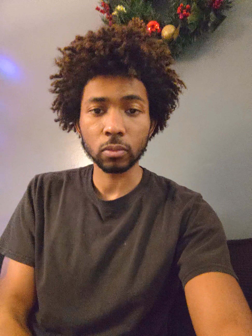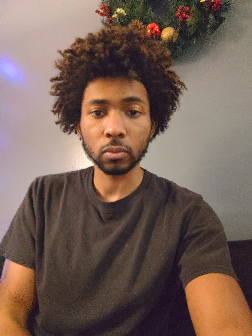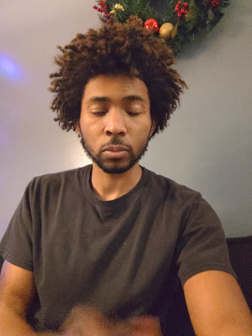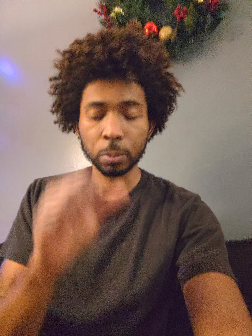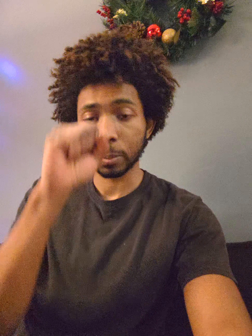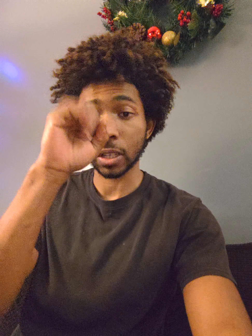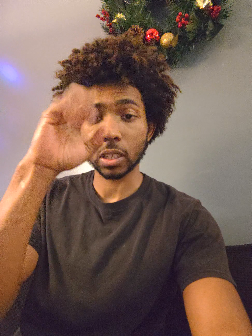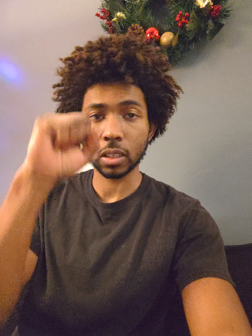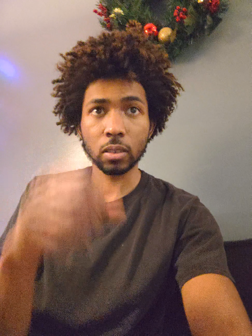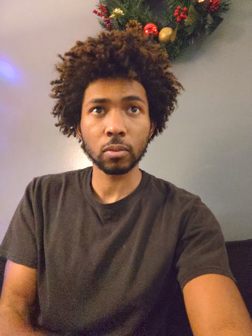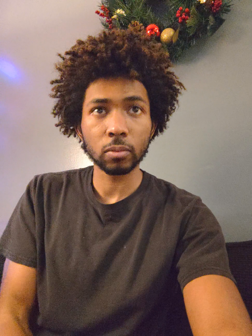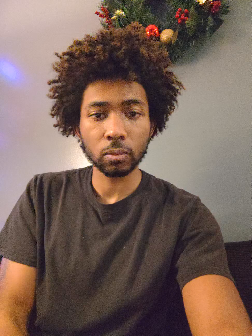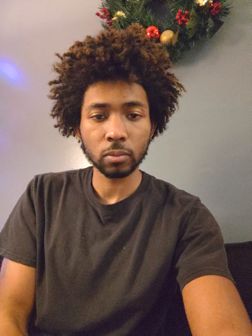awake